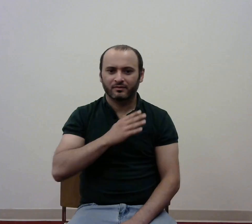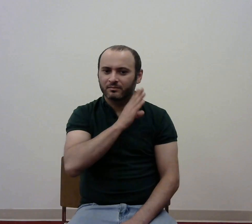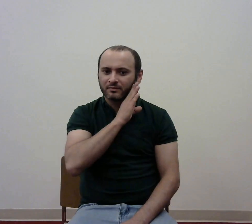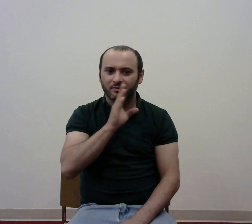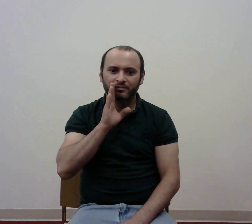ana